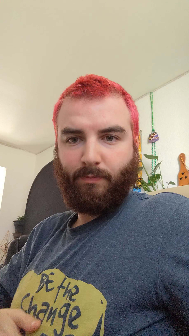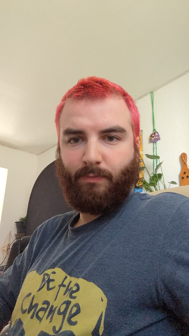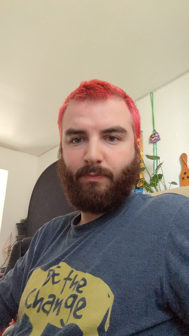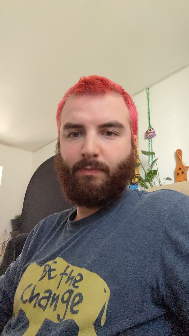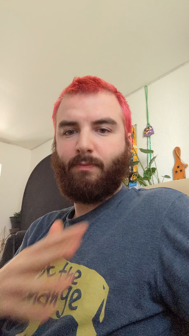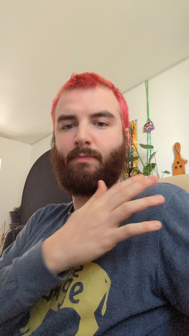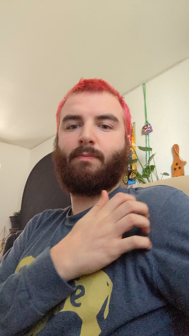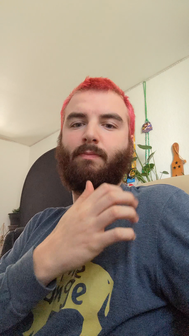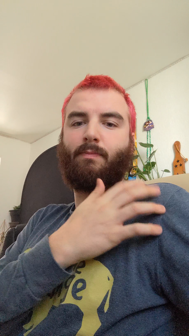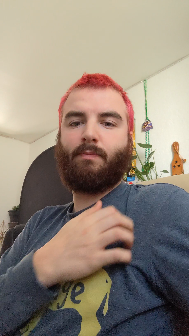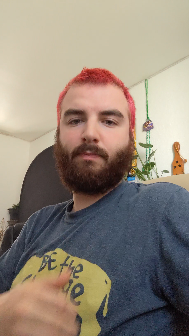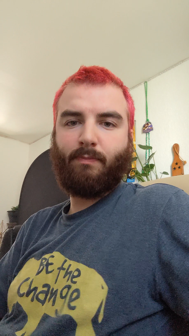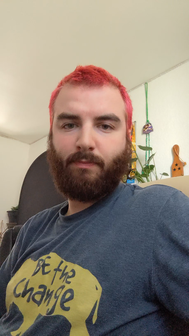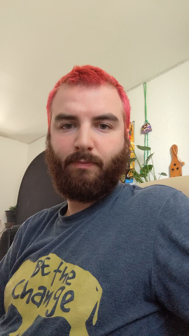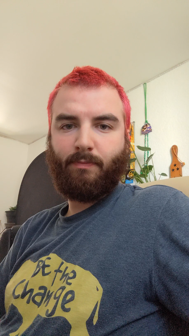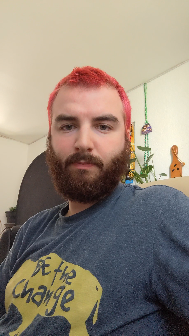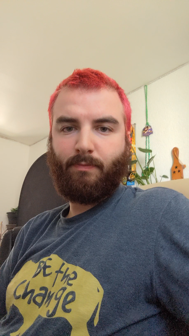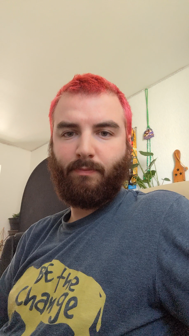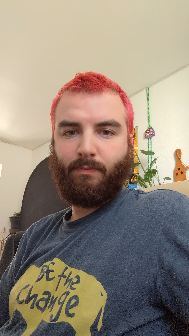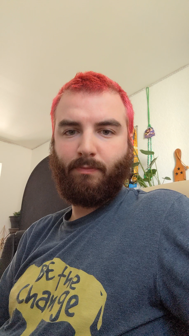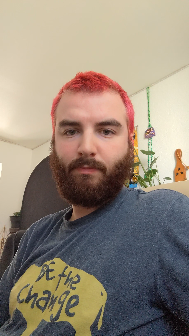bear